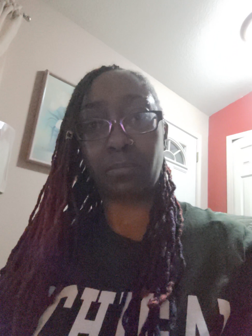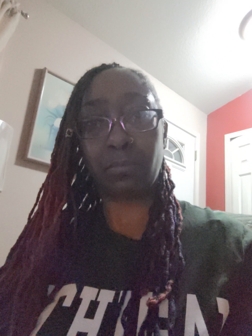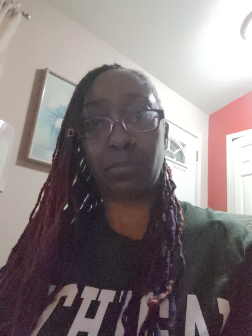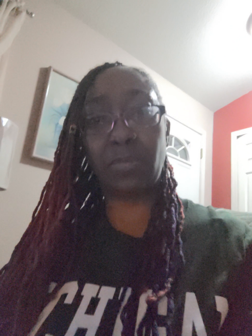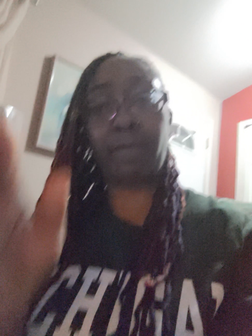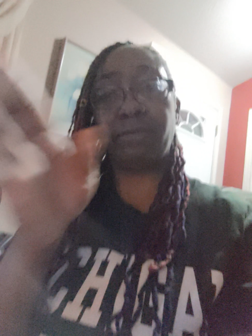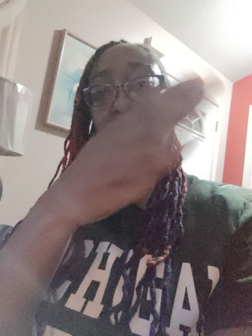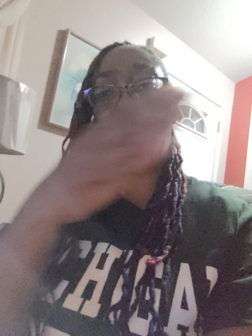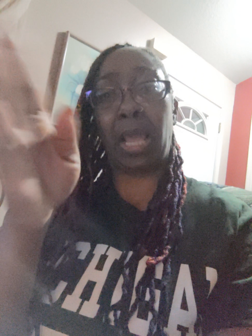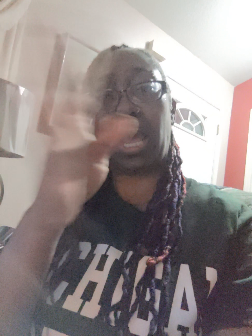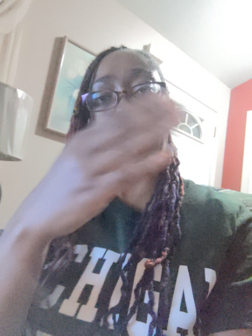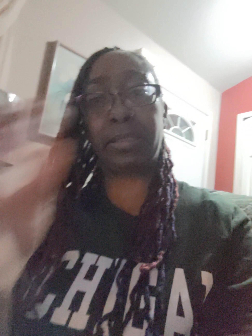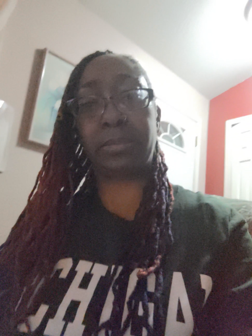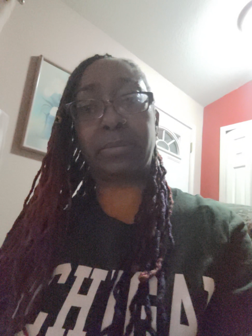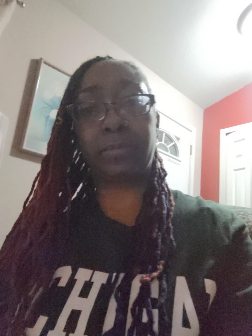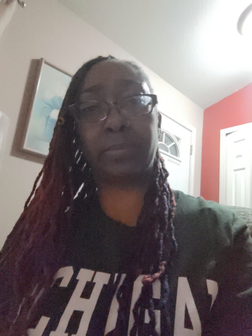flag